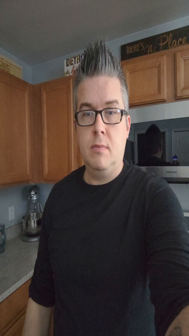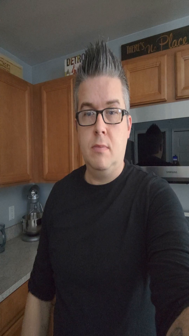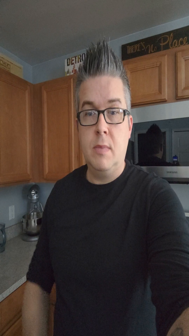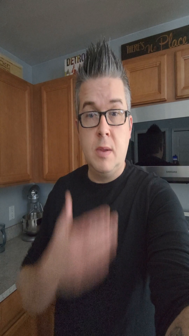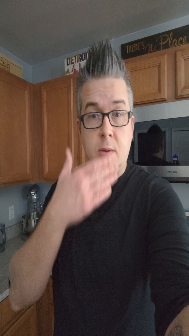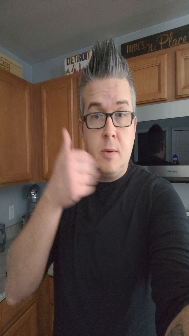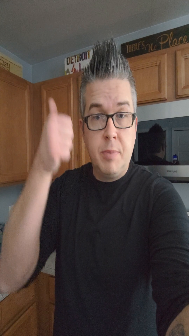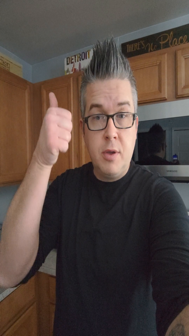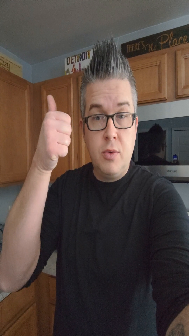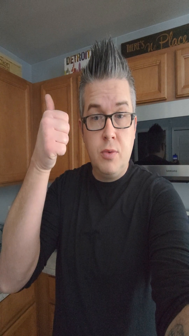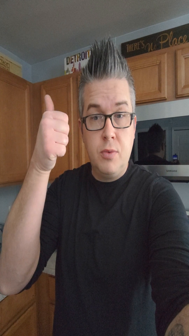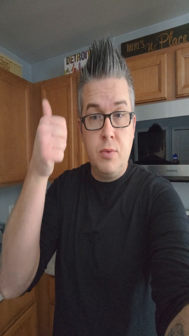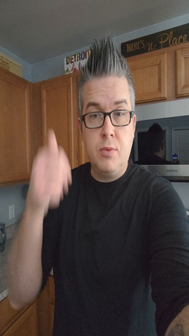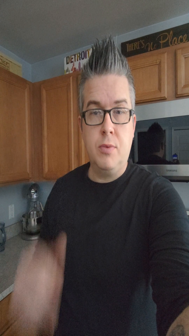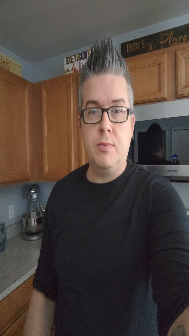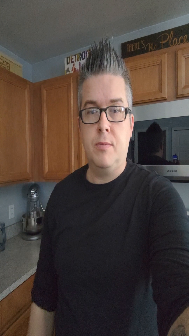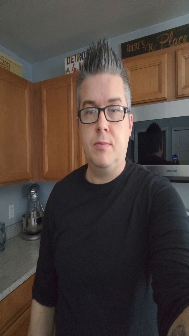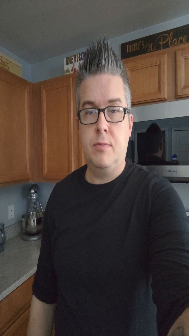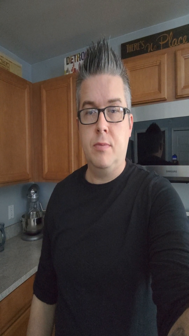better